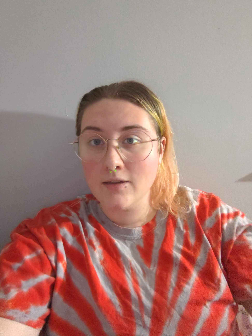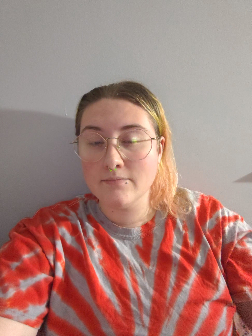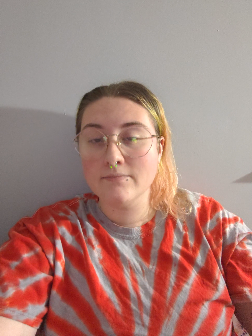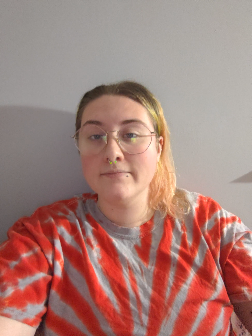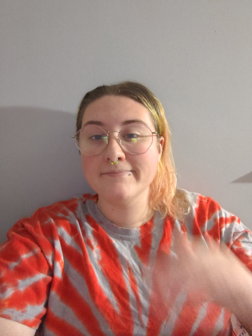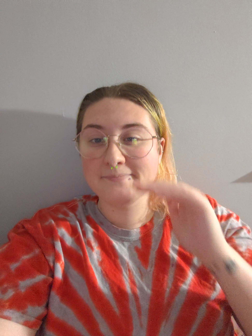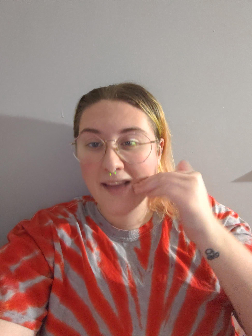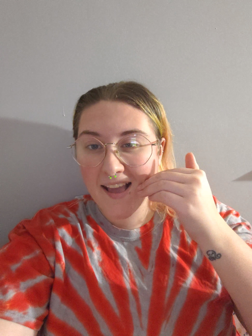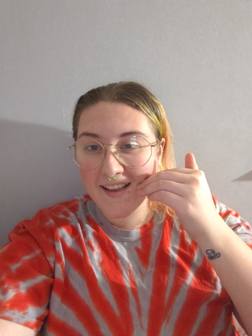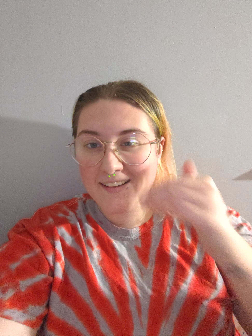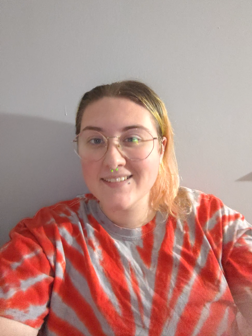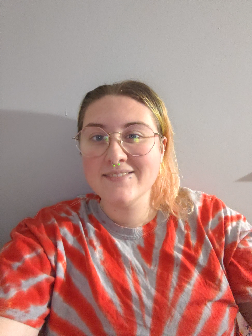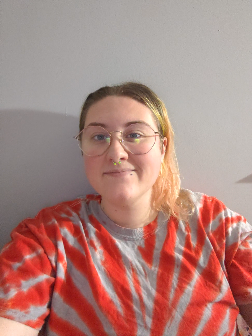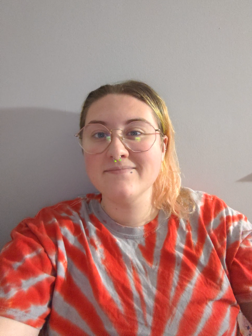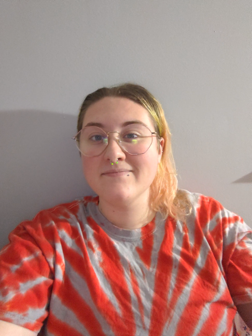smile